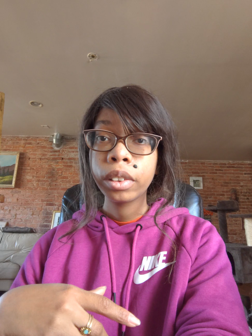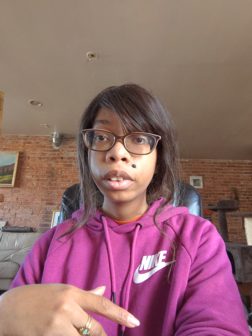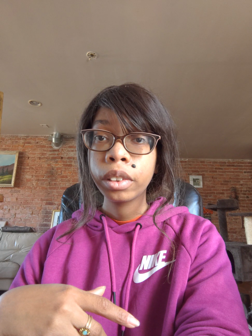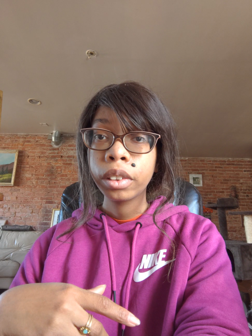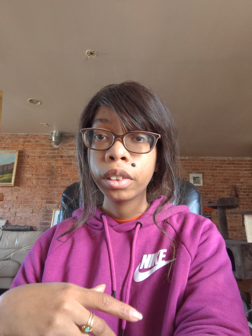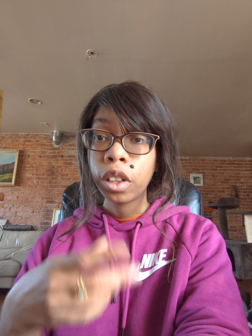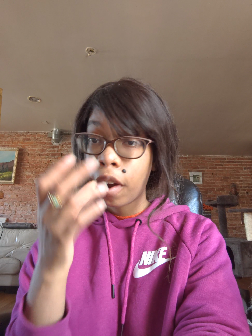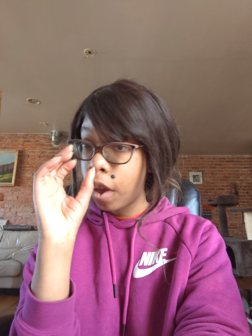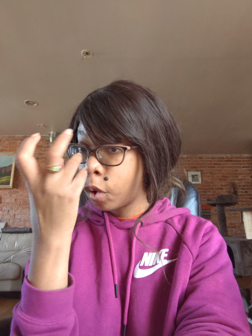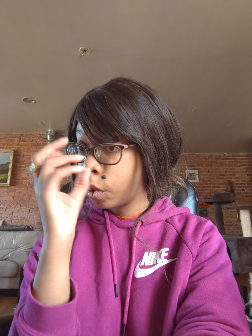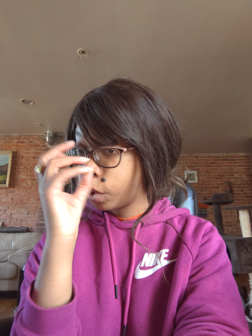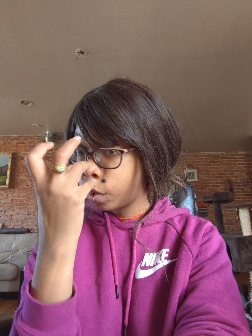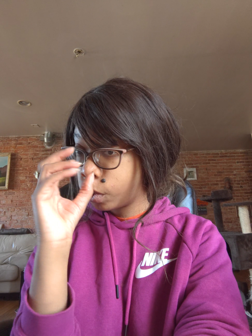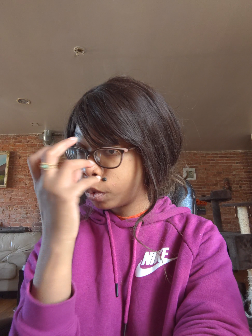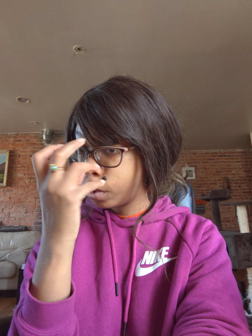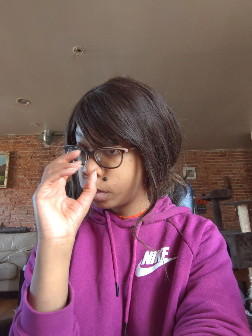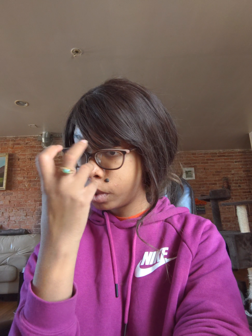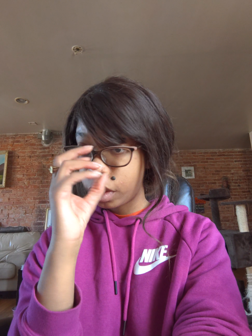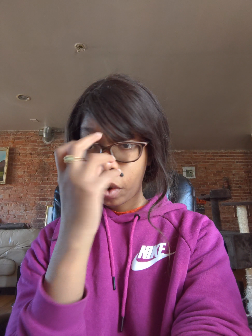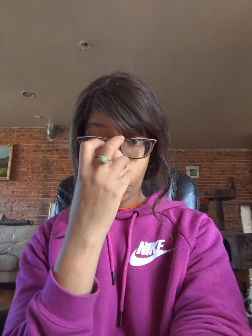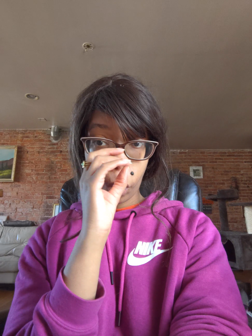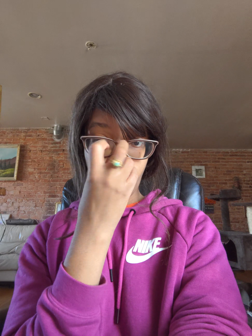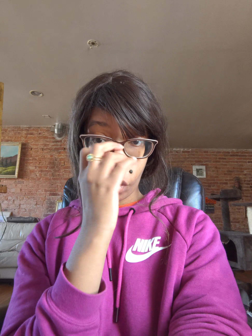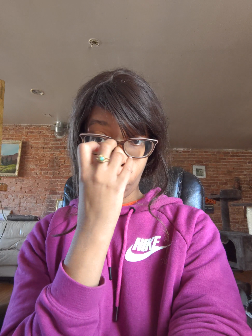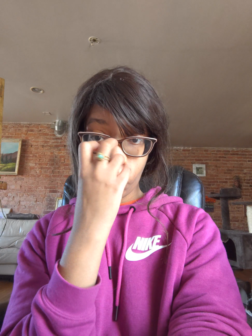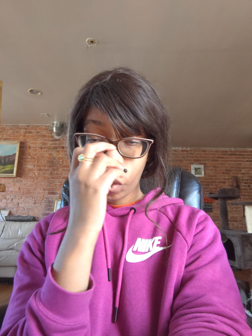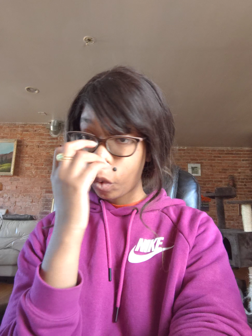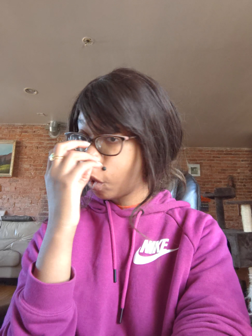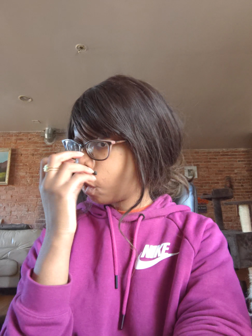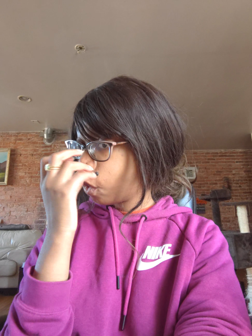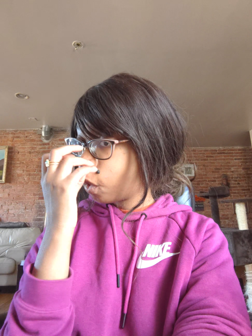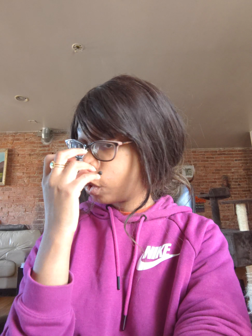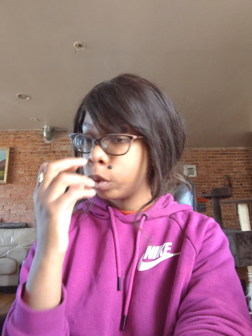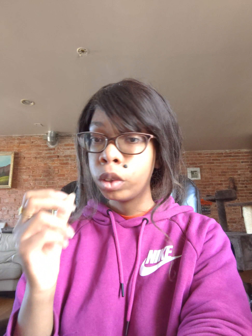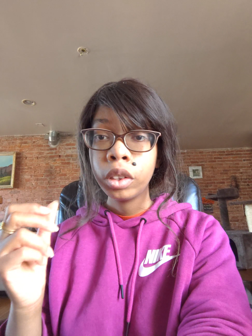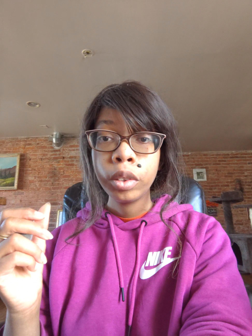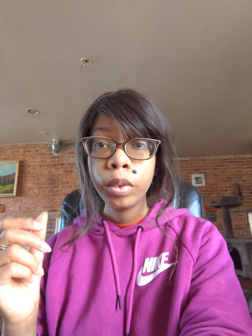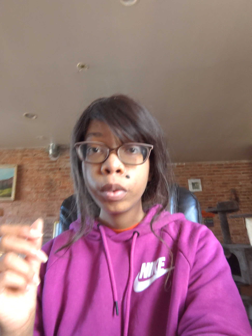clown